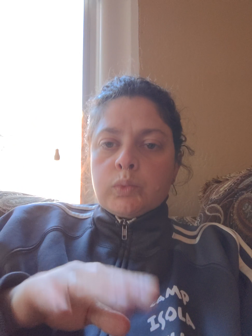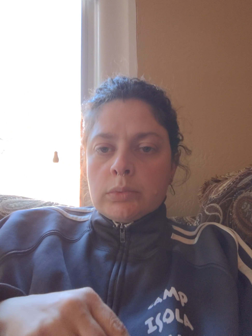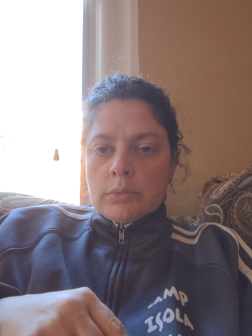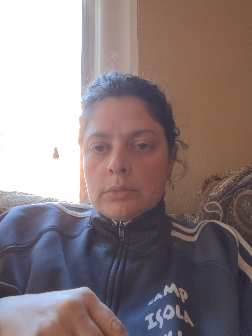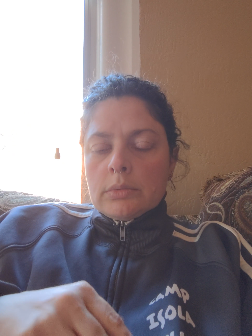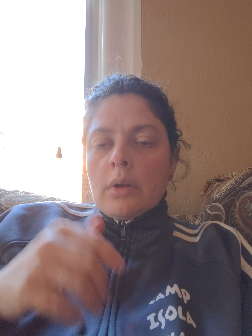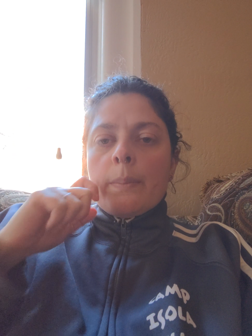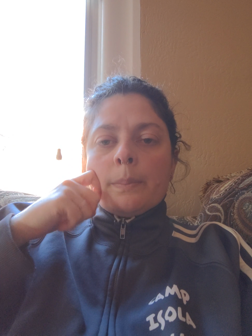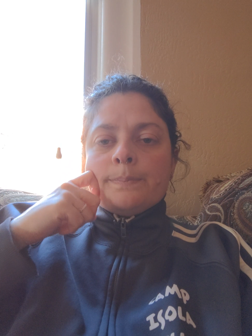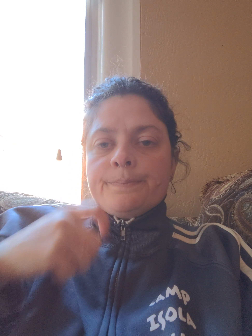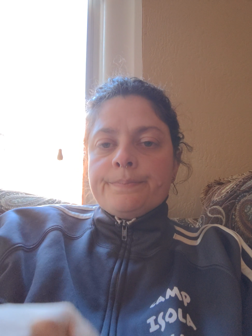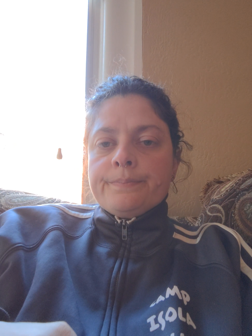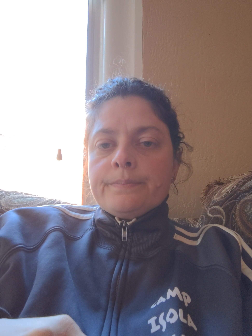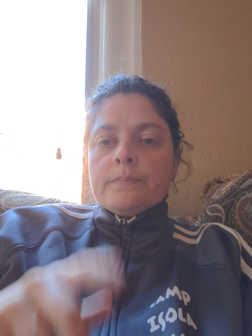apple